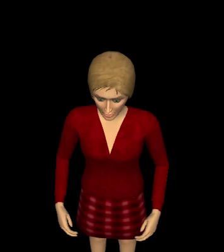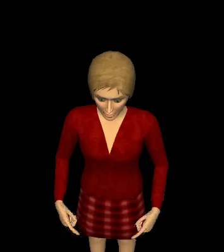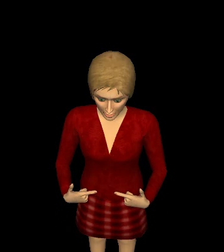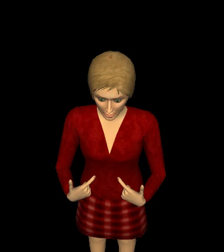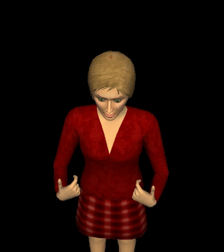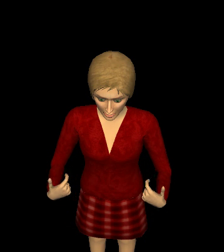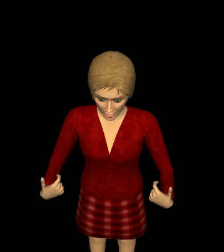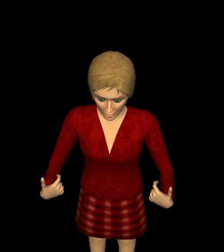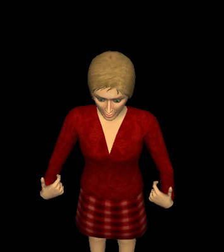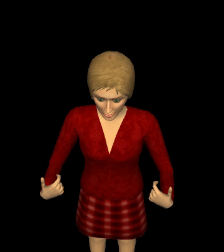مواد